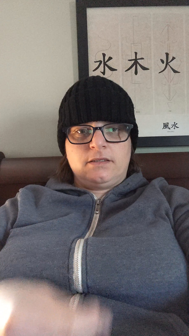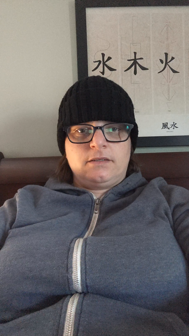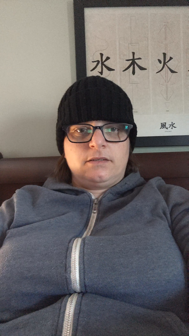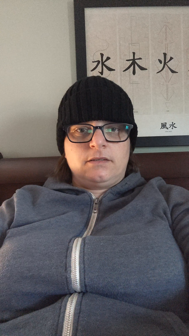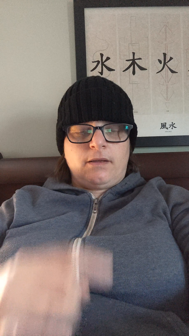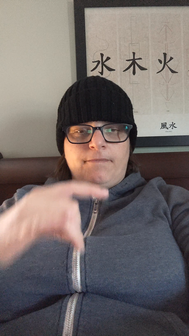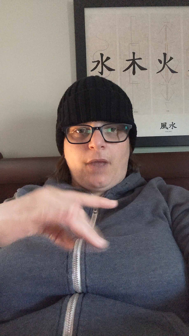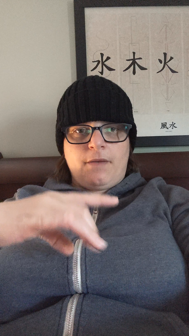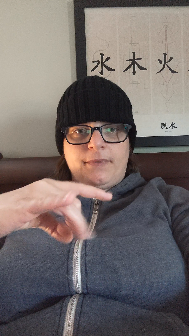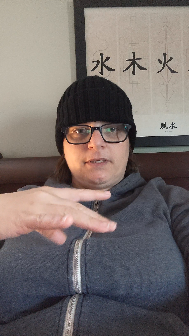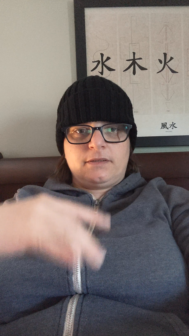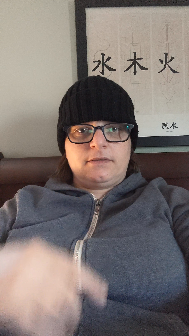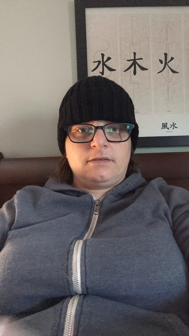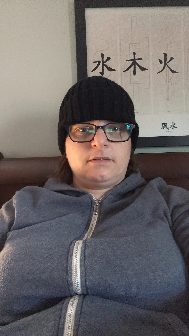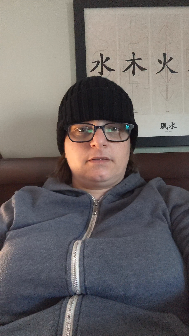pumpkin